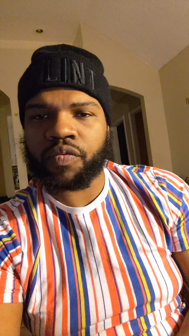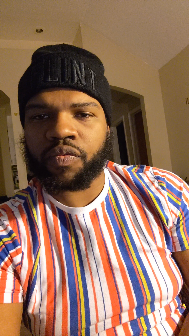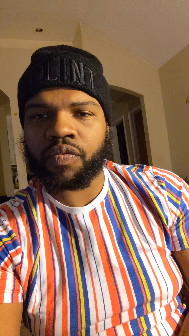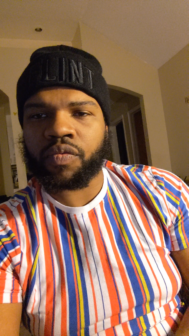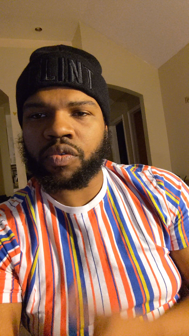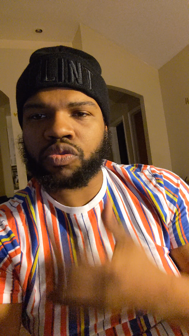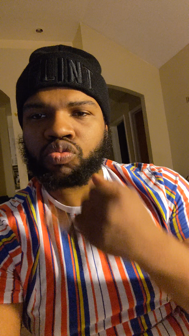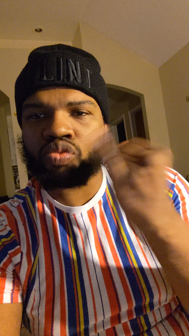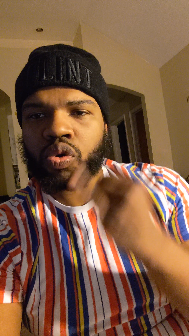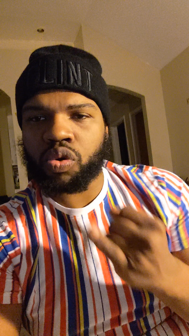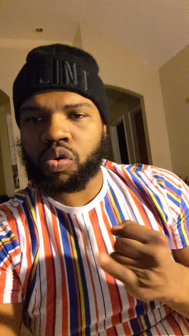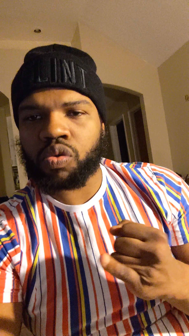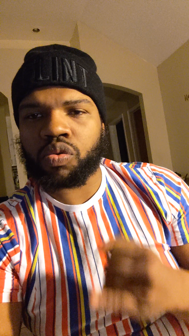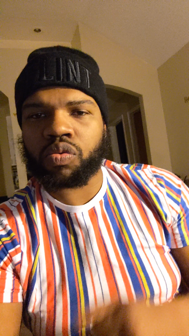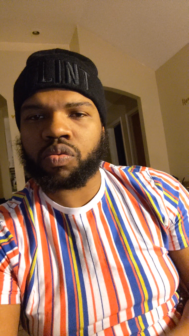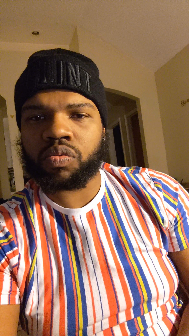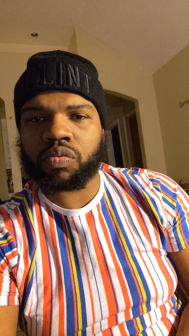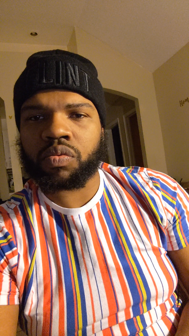draw